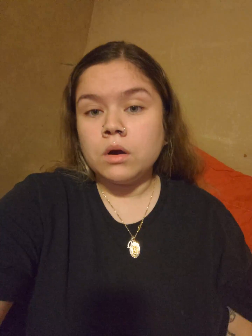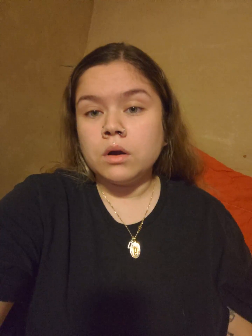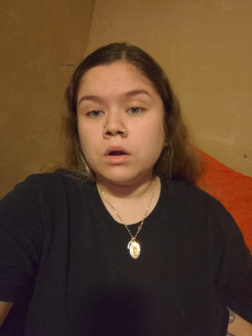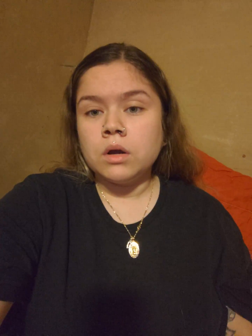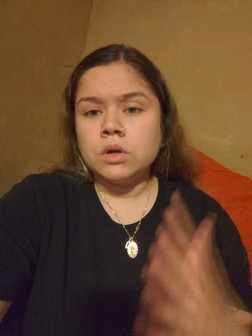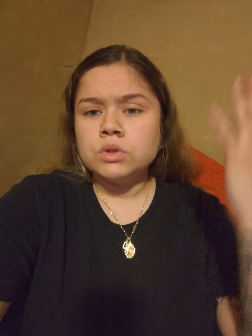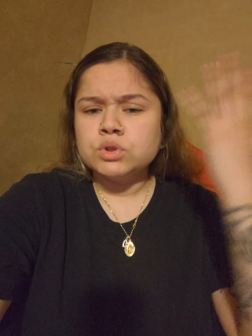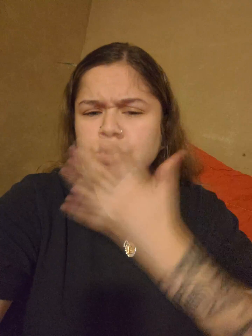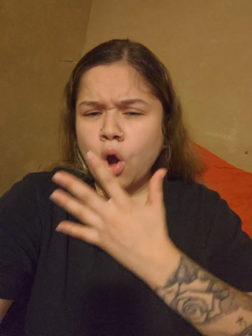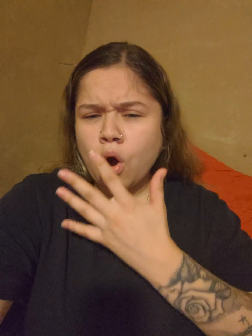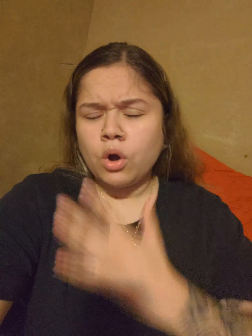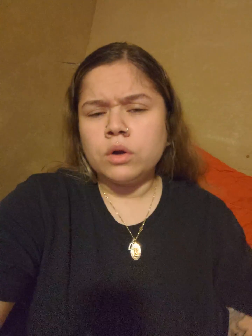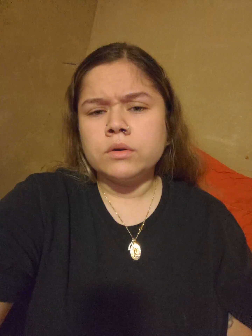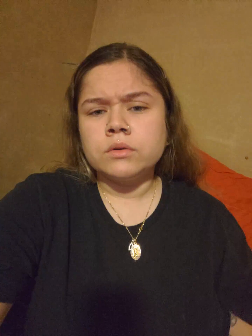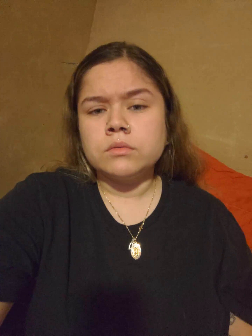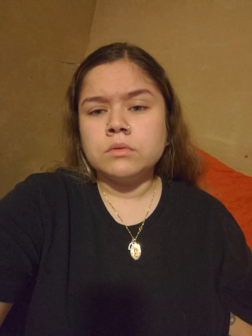dark